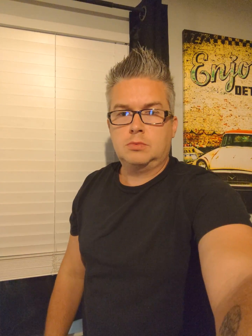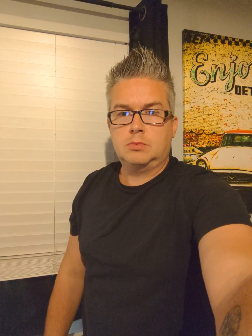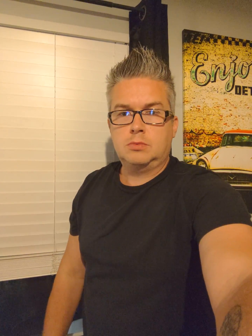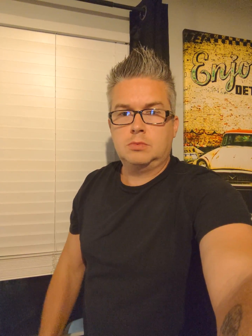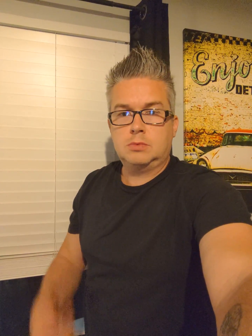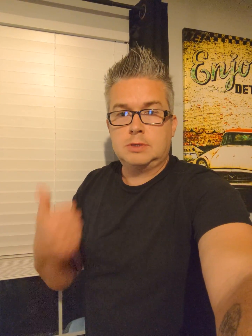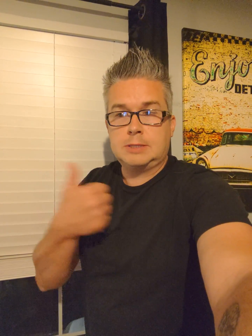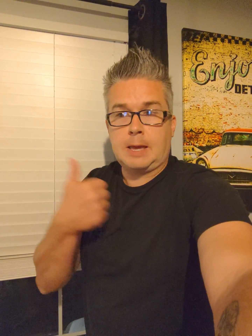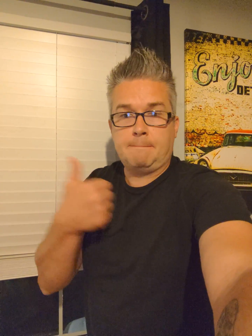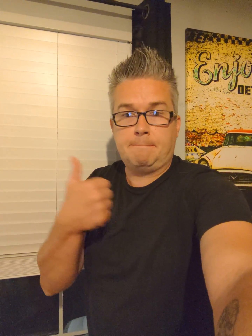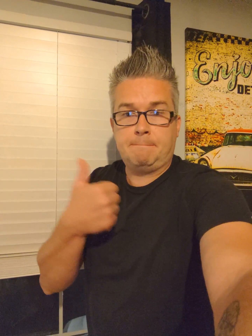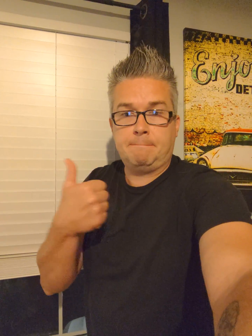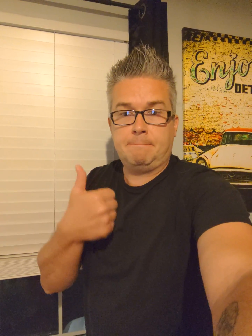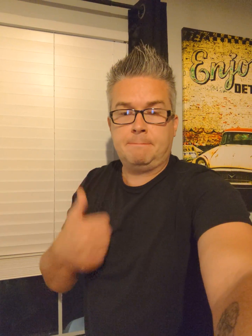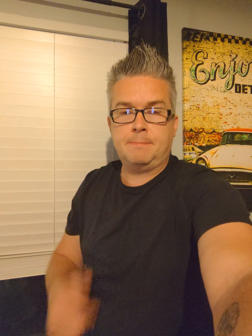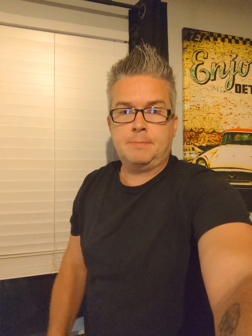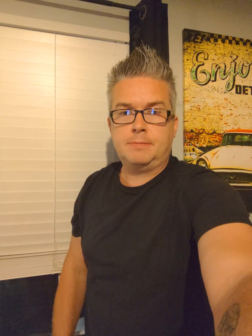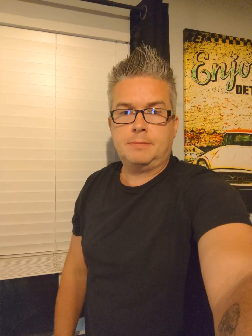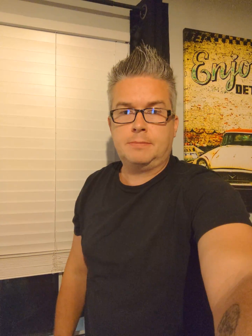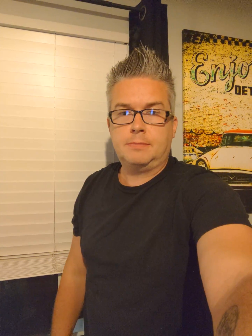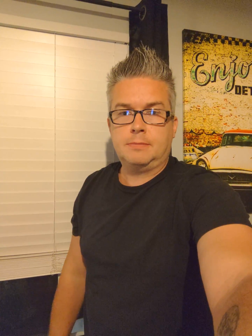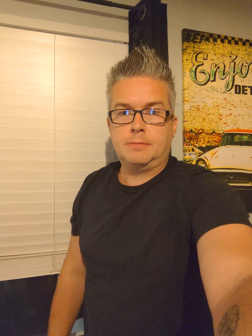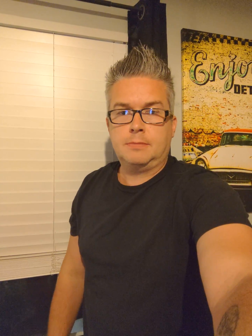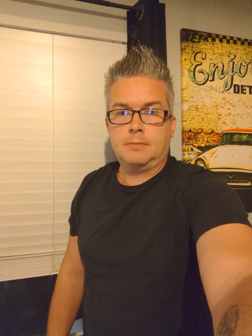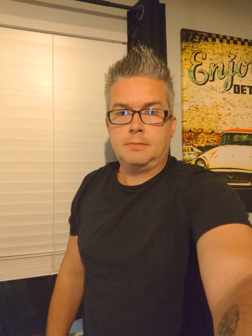game